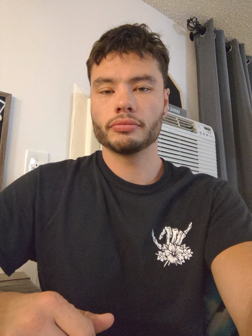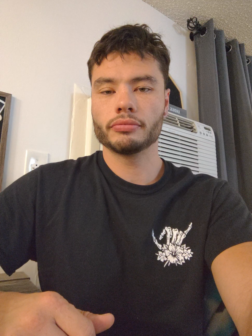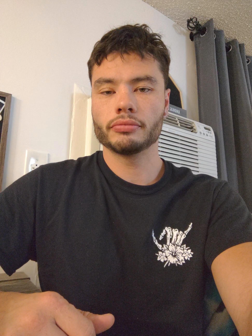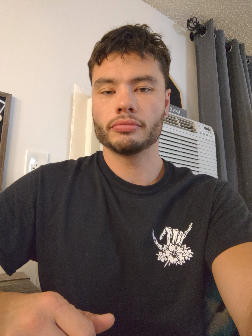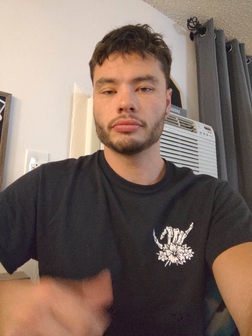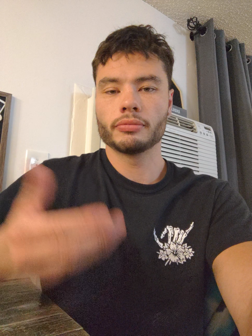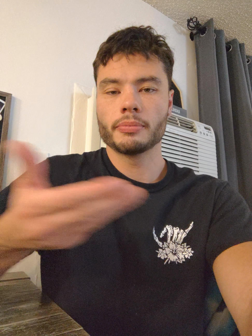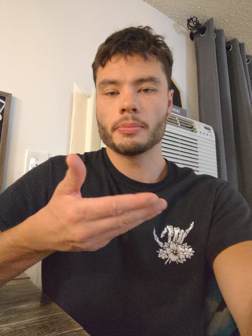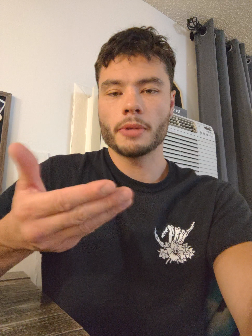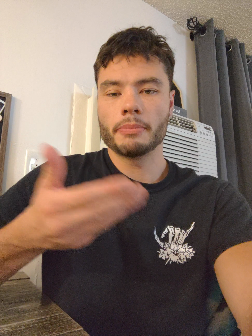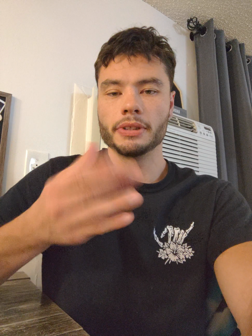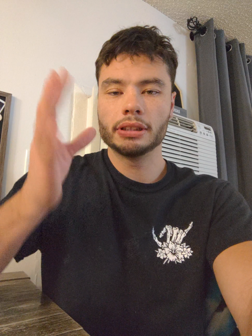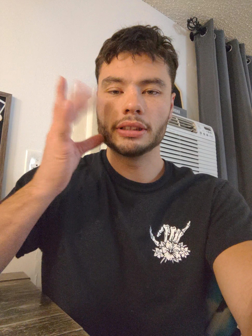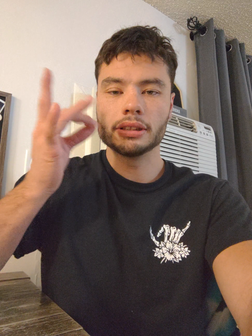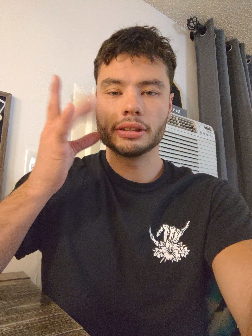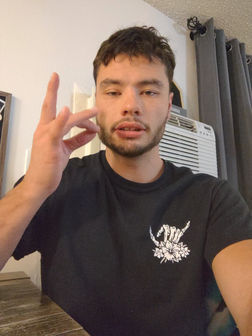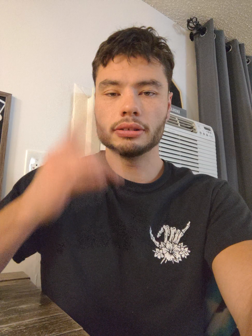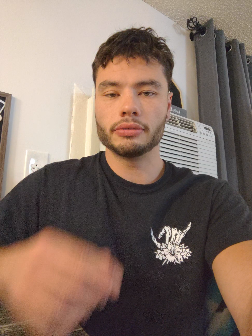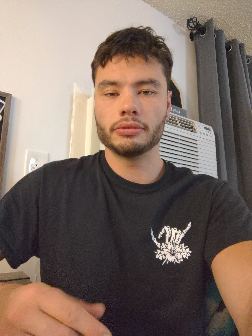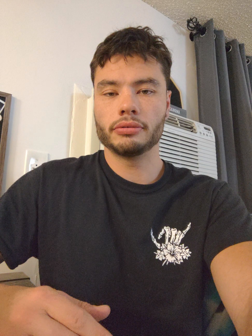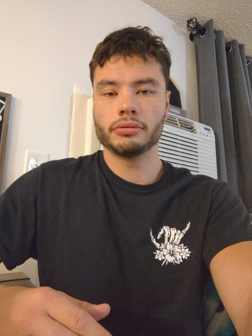kitty